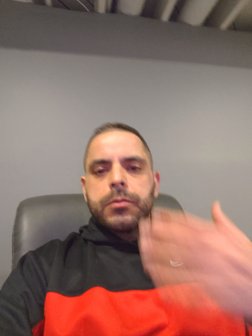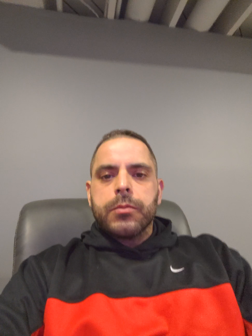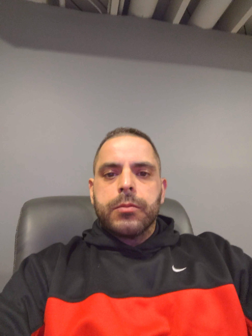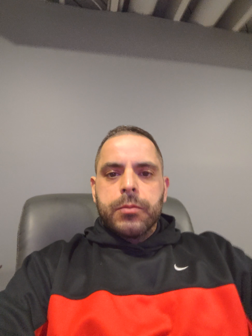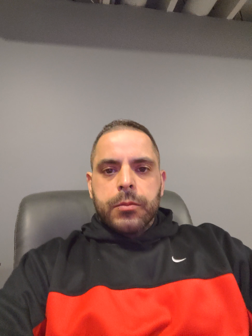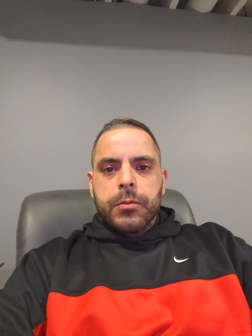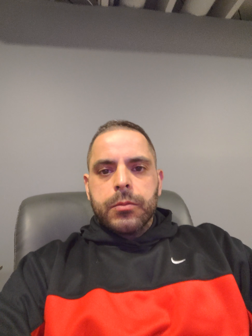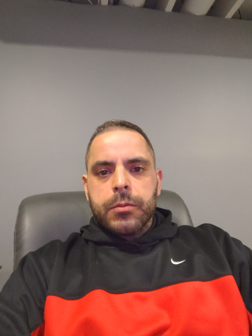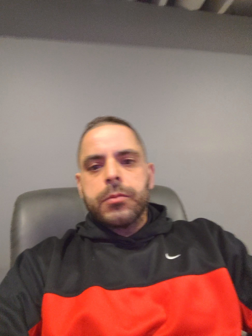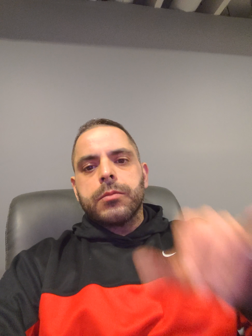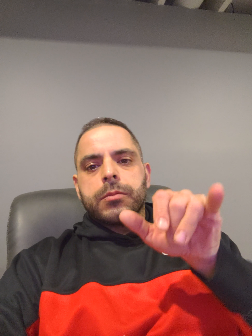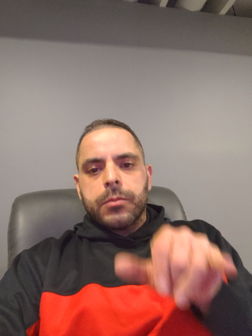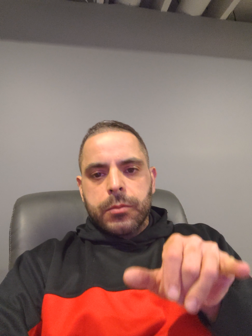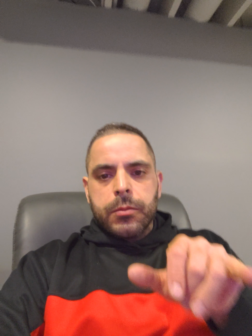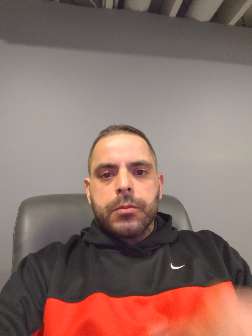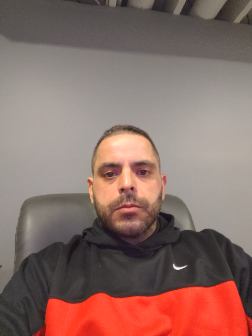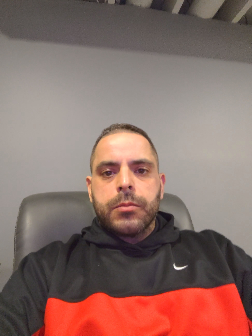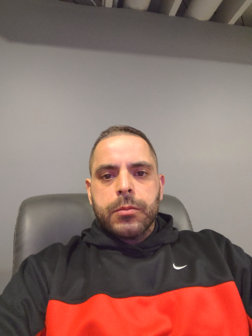stay